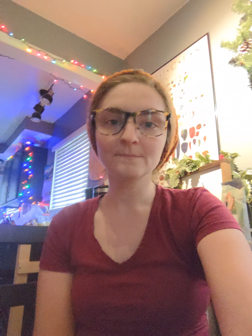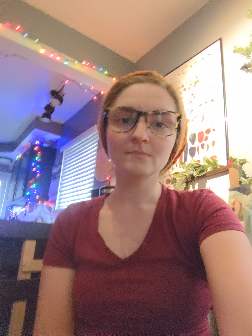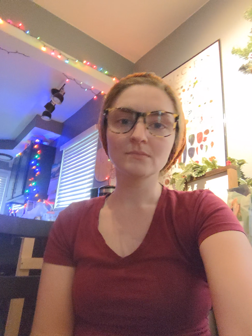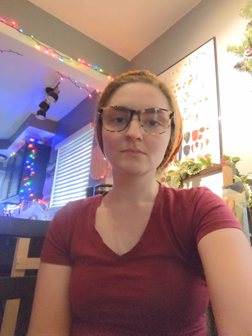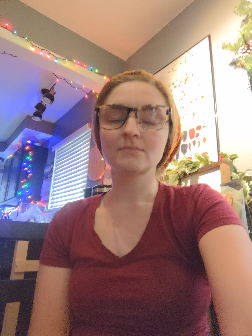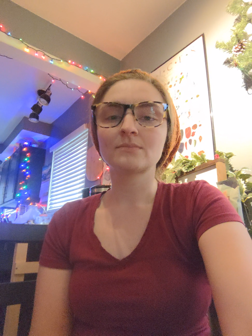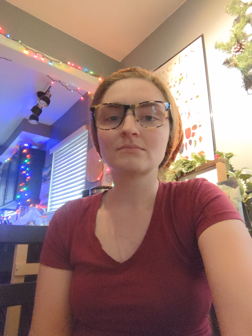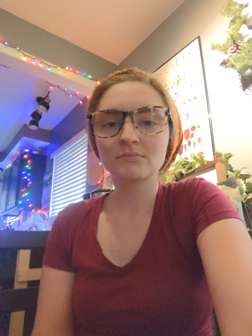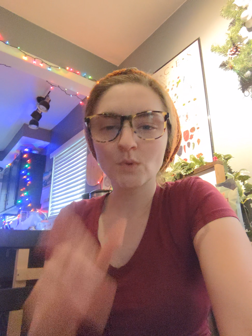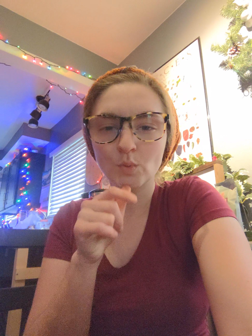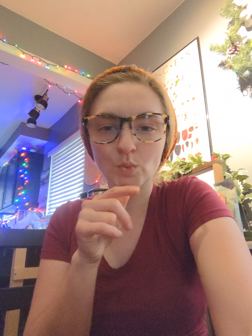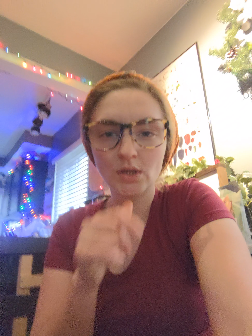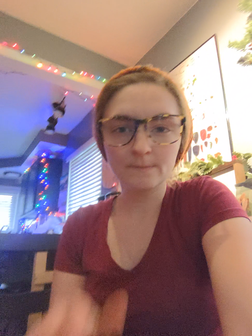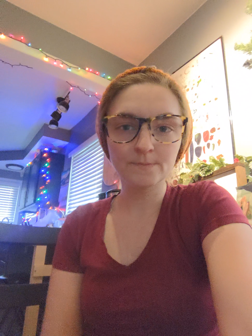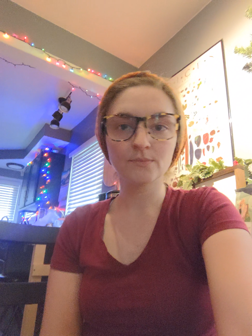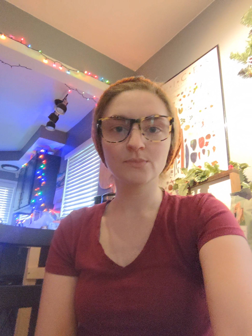who